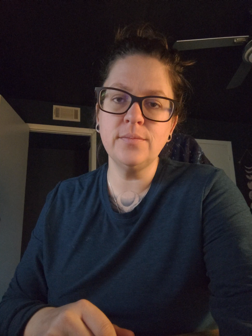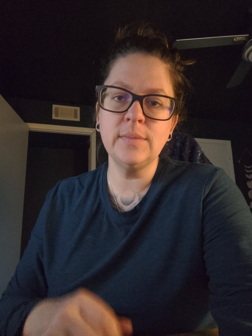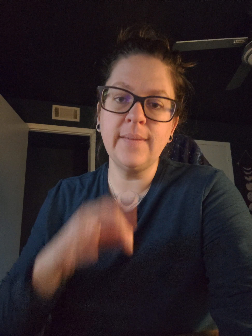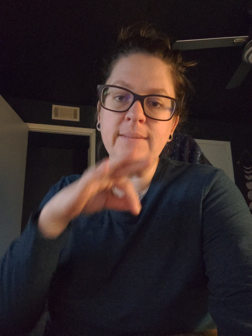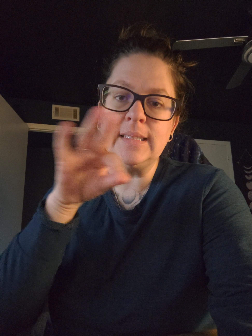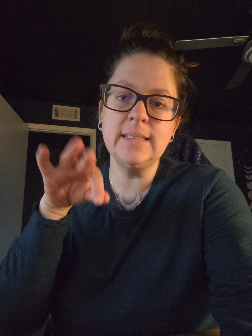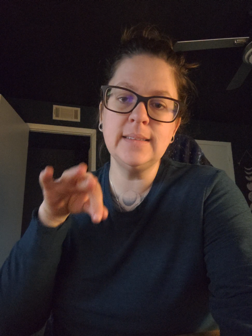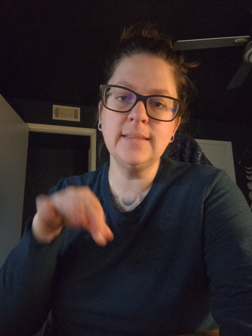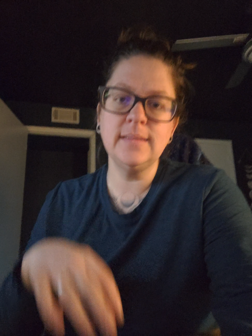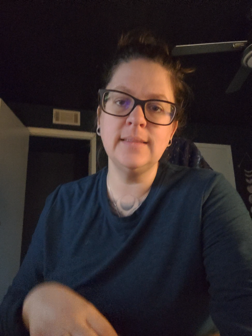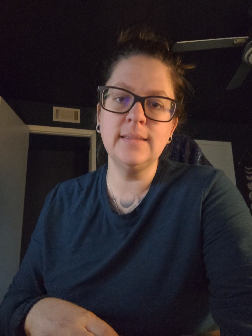feet